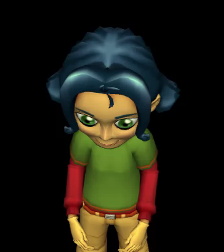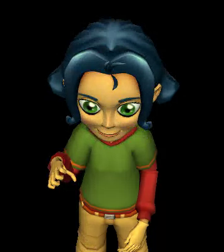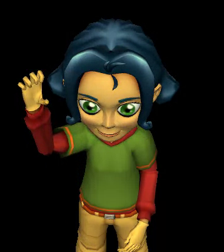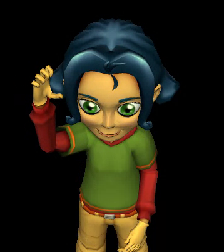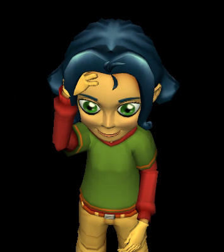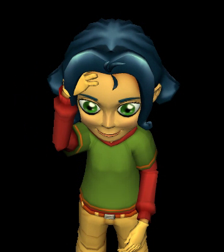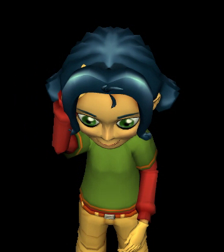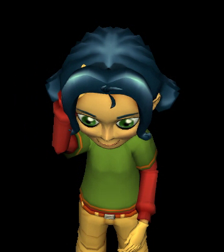أوت